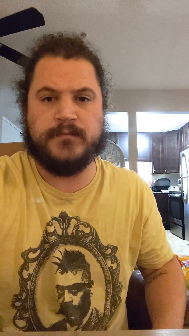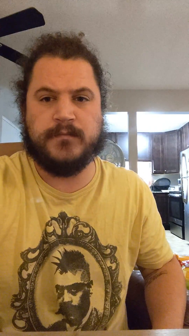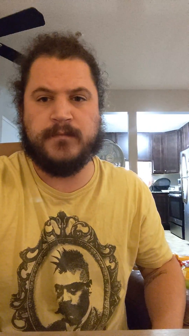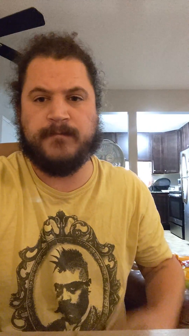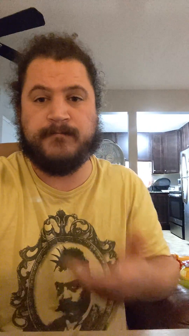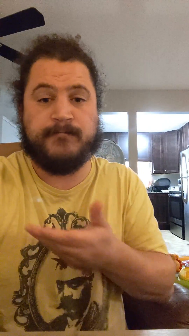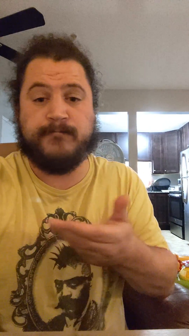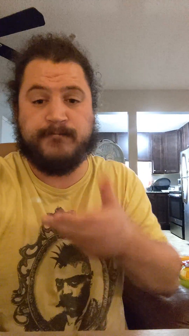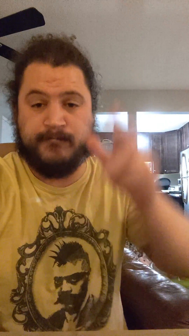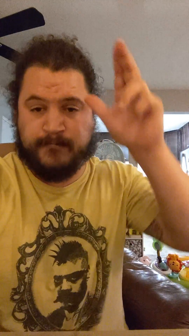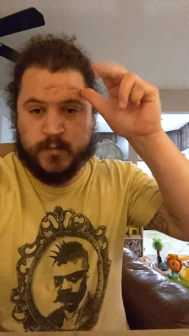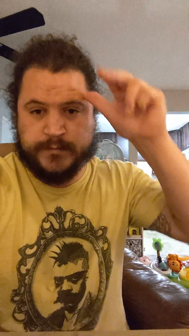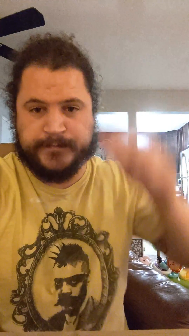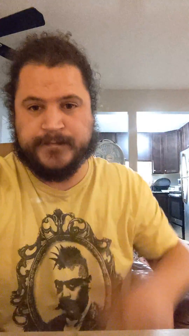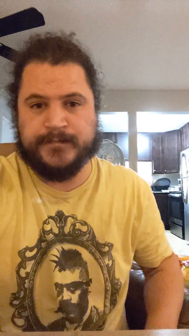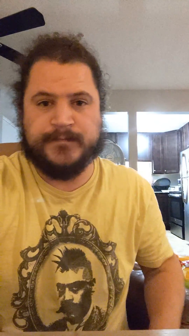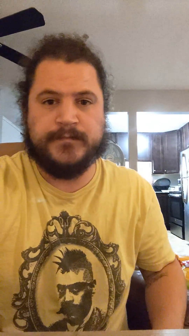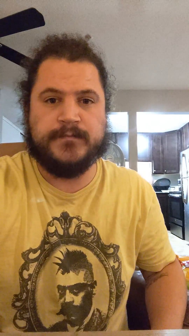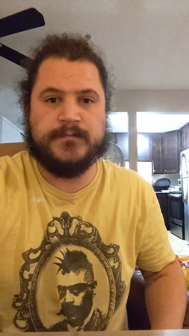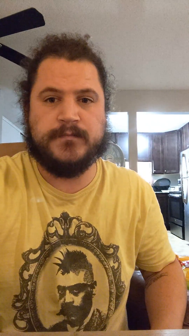pony